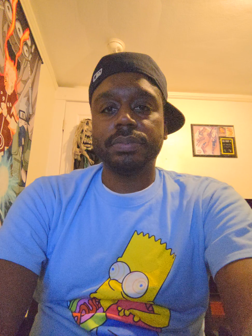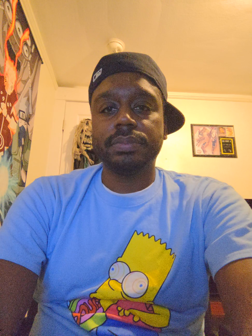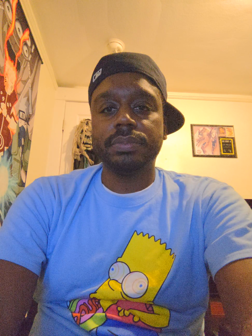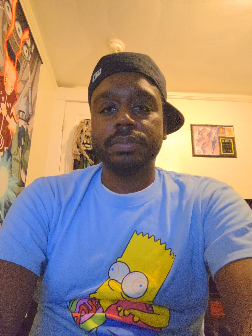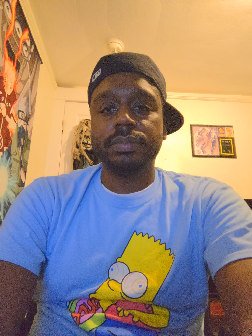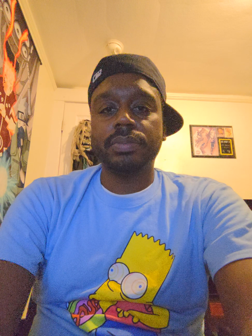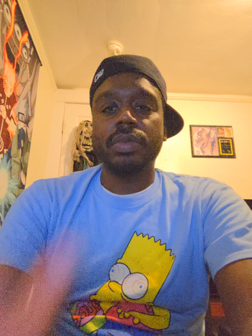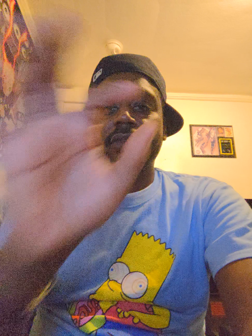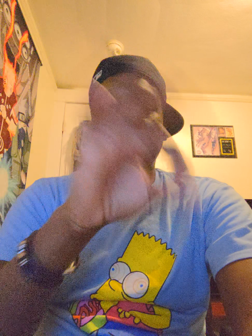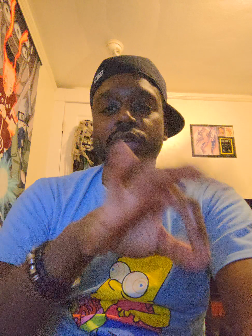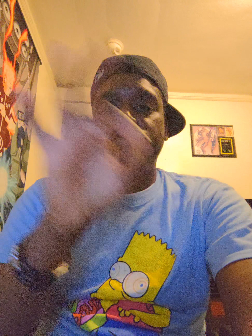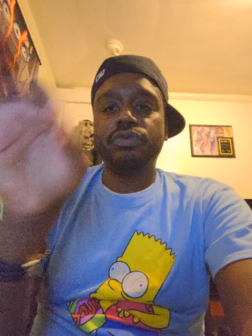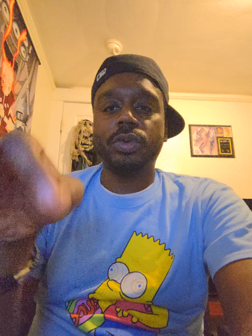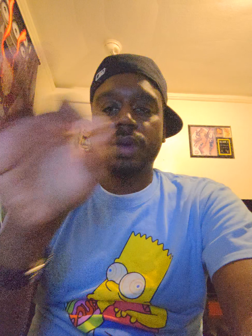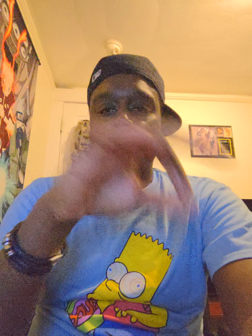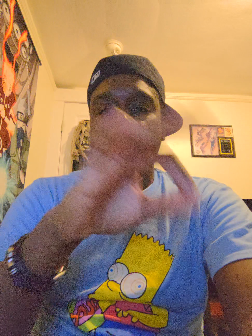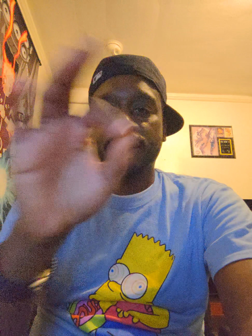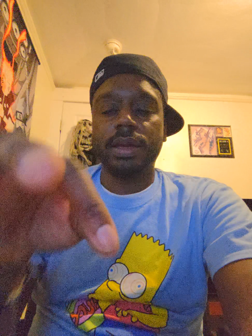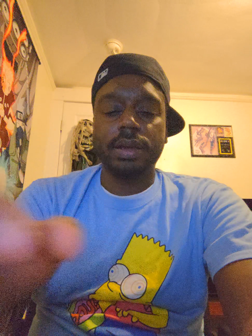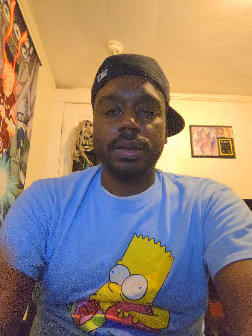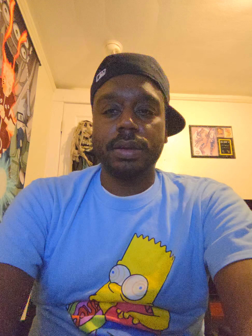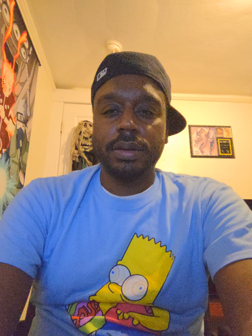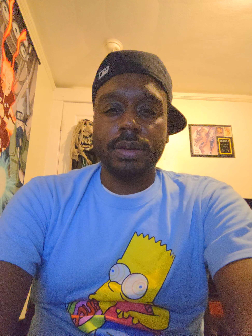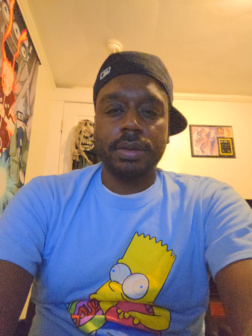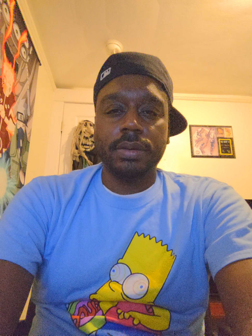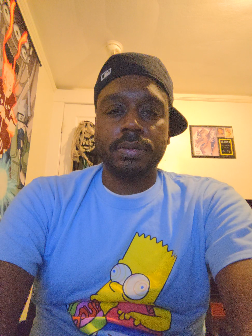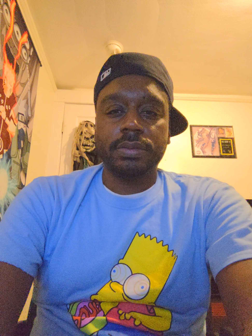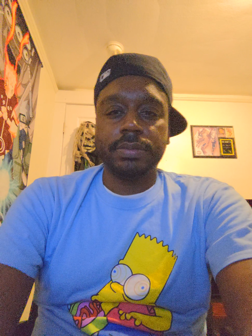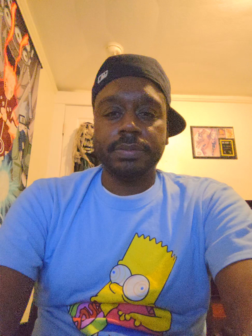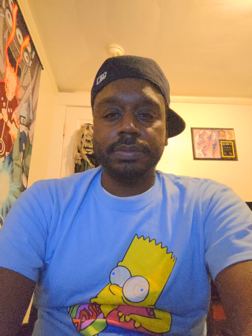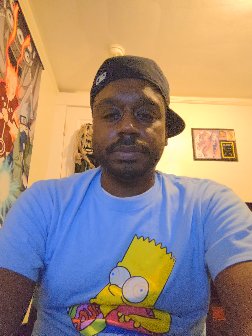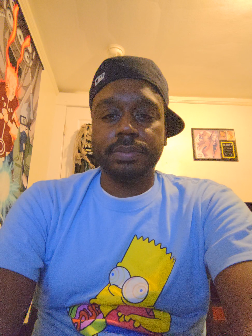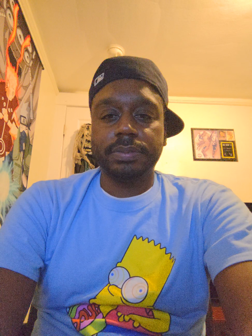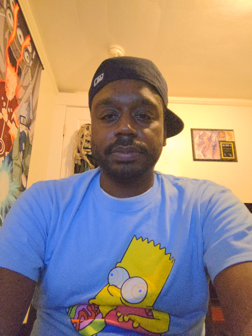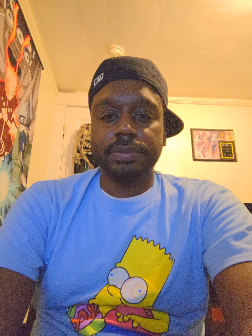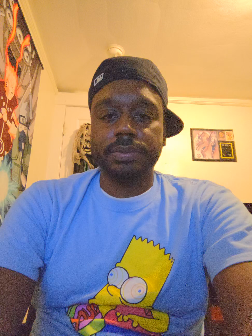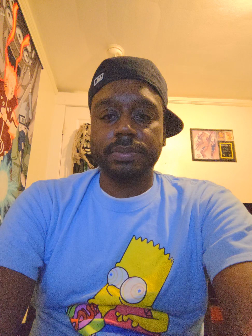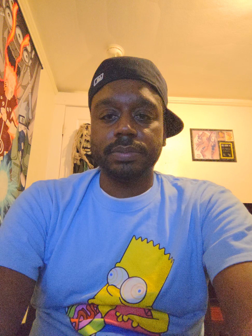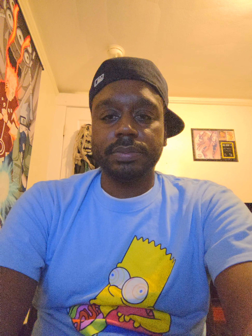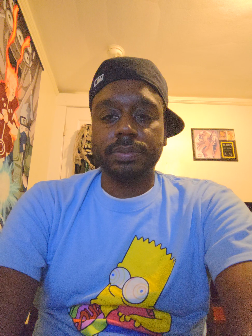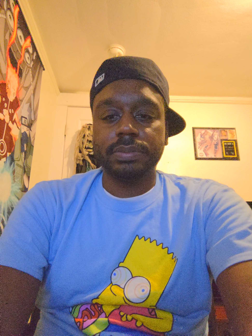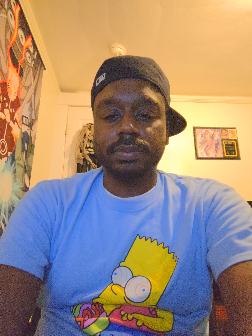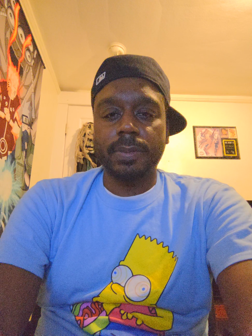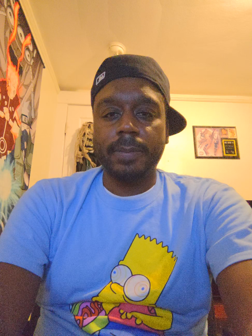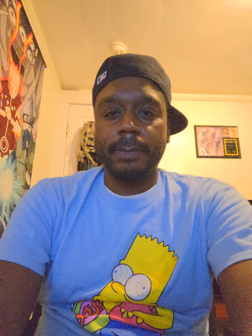french fries